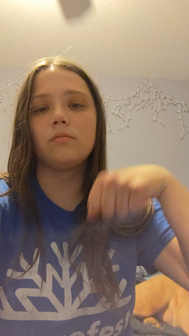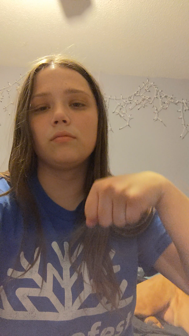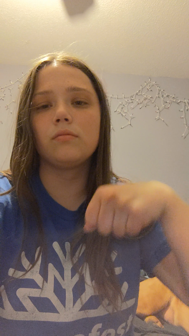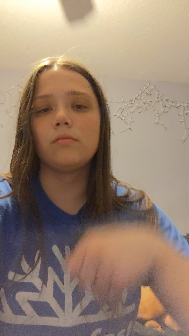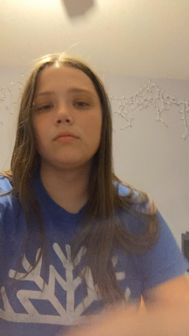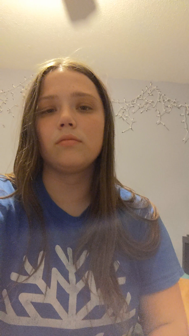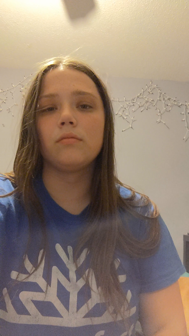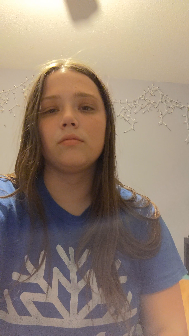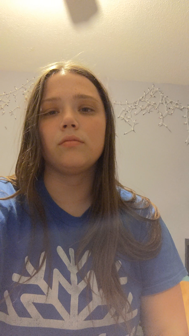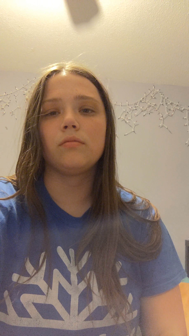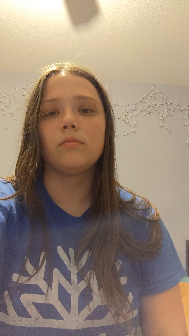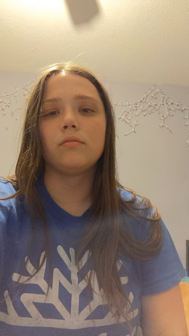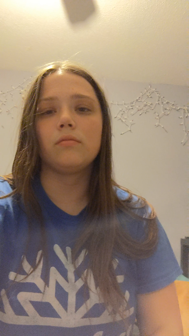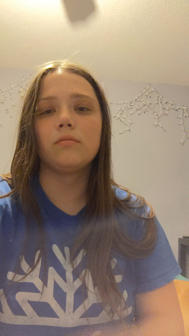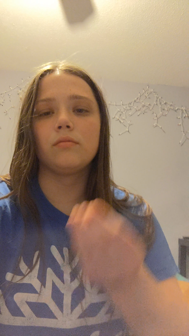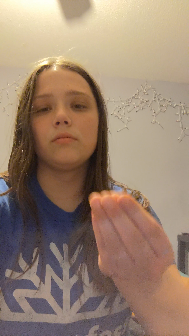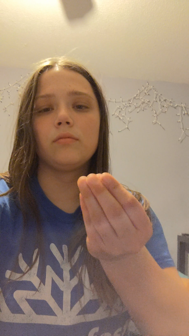feed